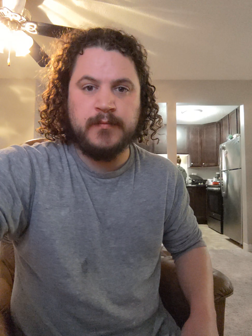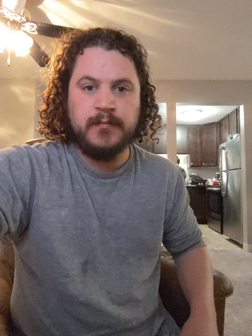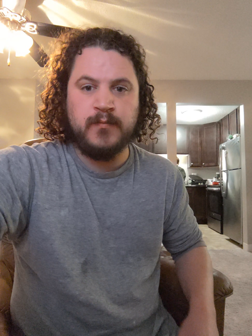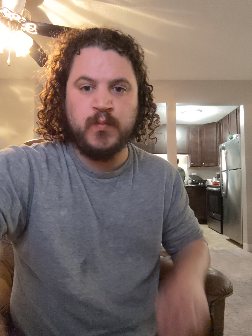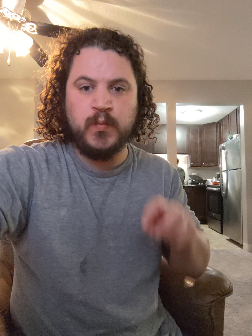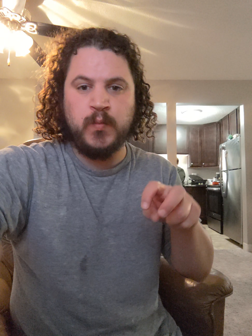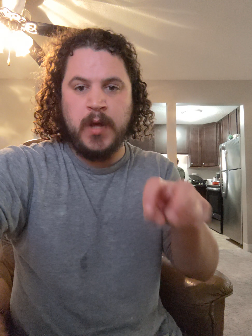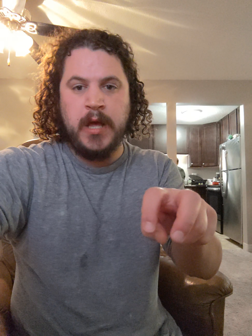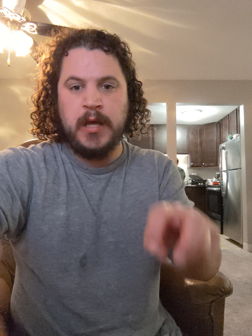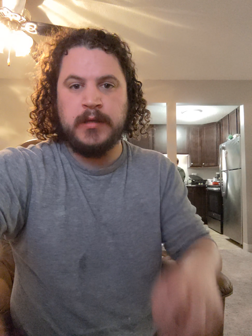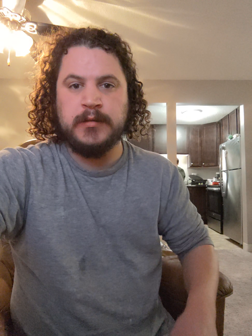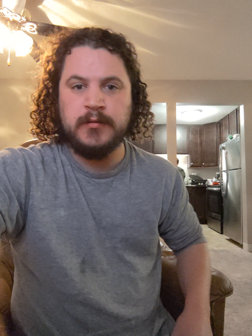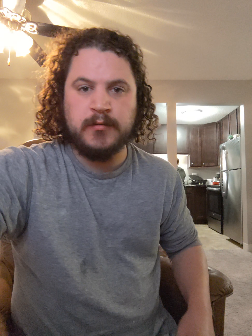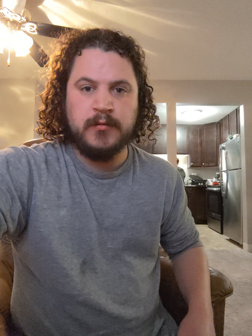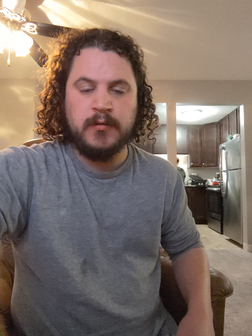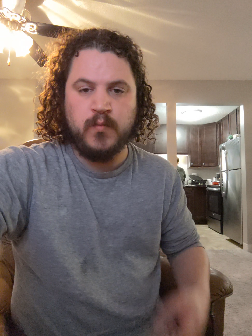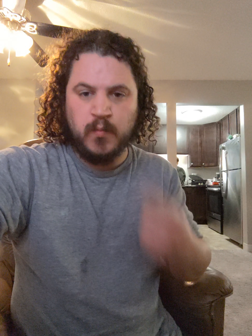ride